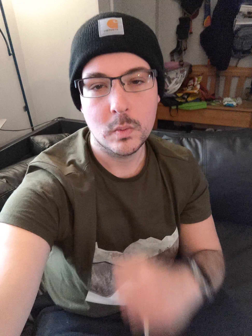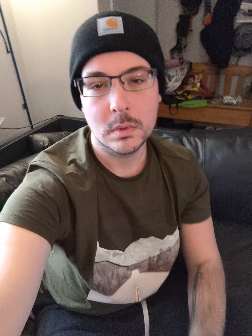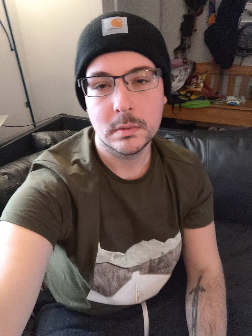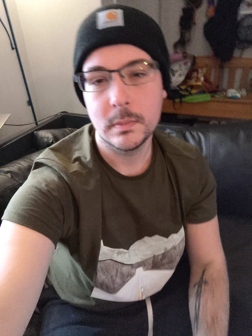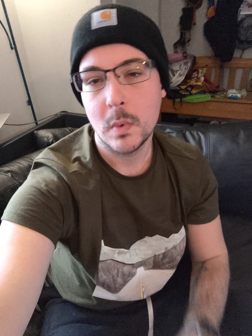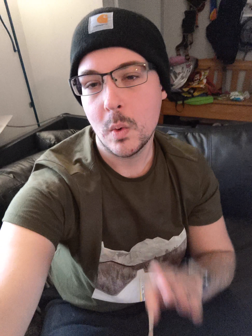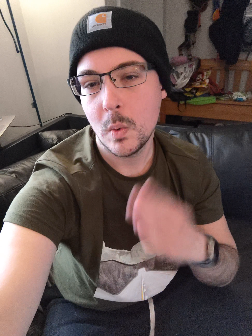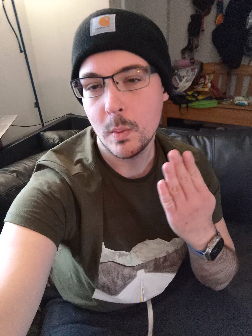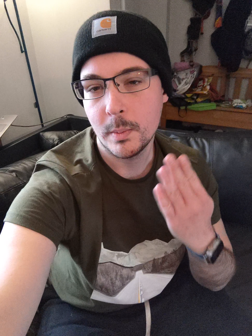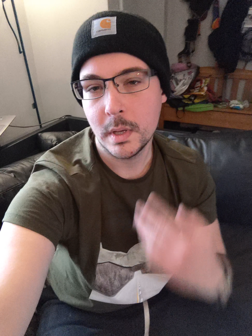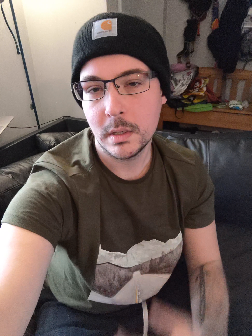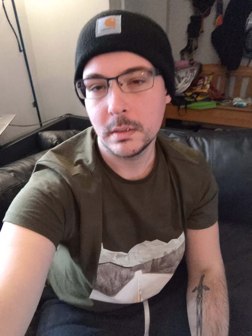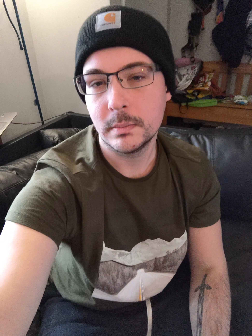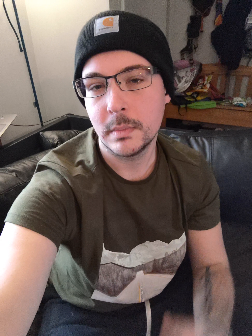open